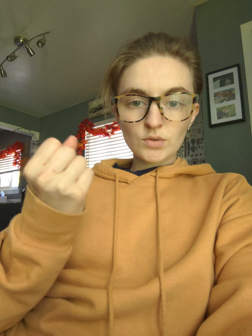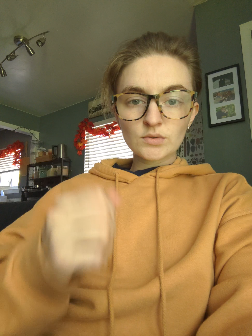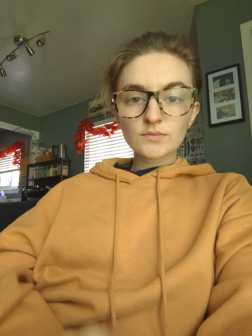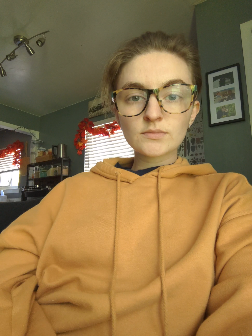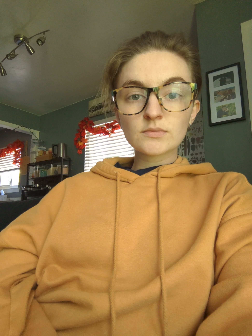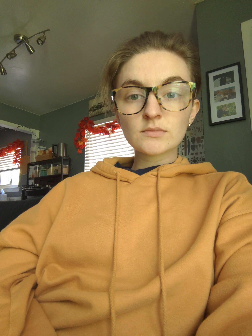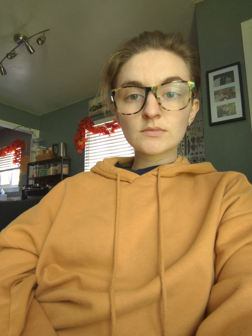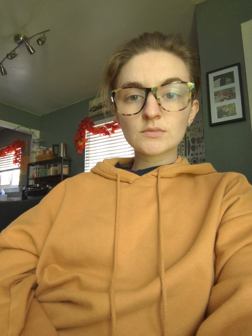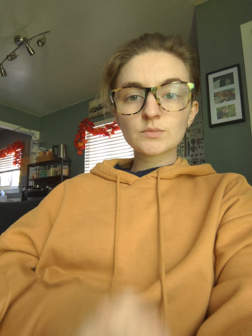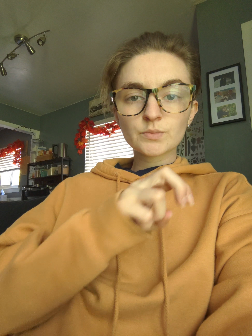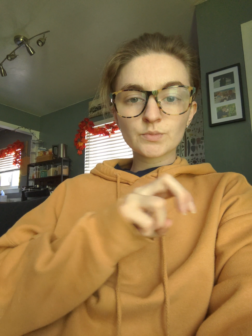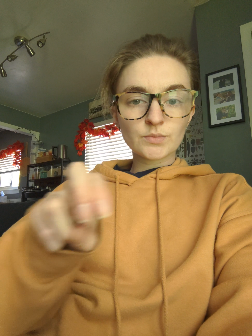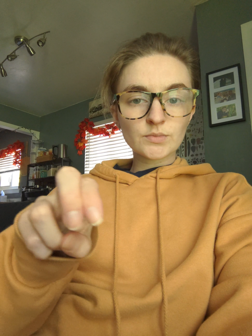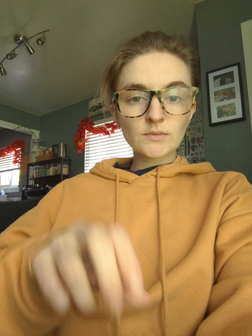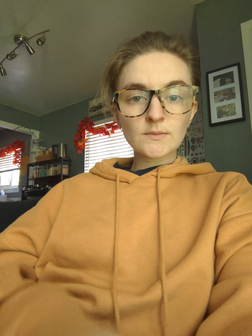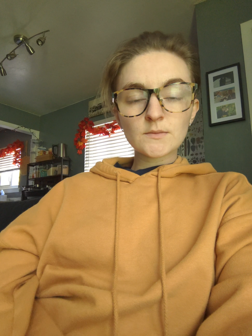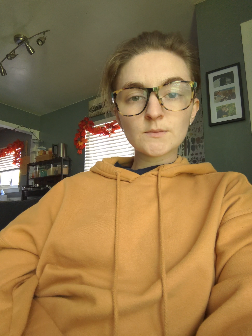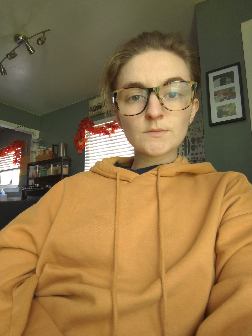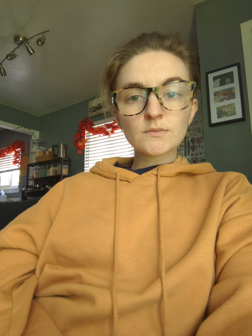porch